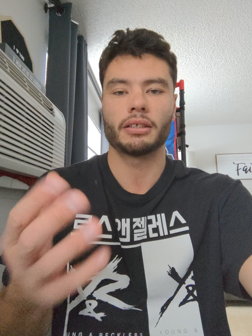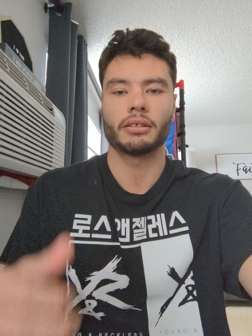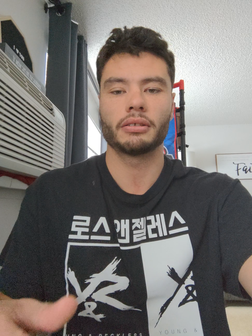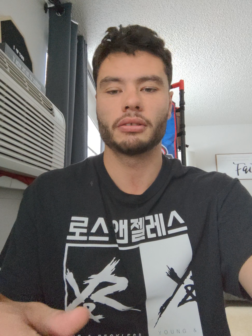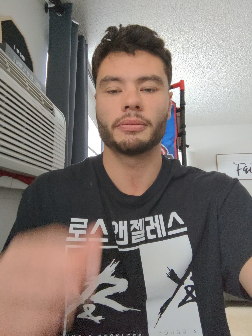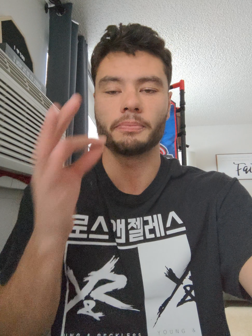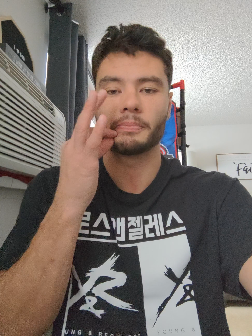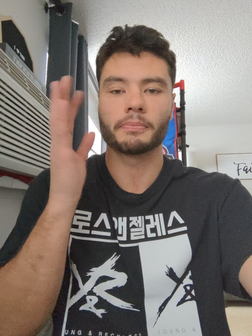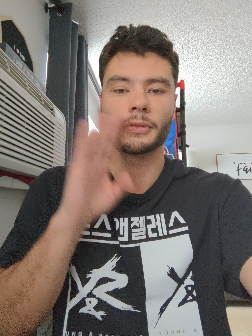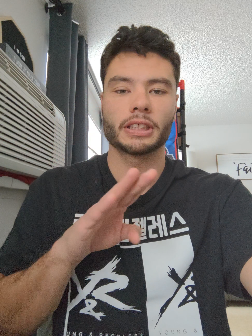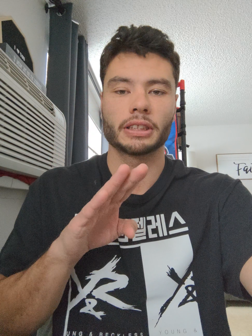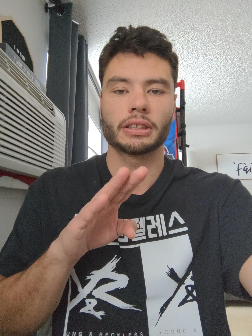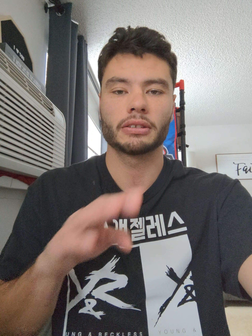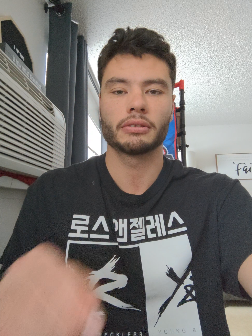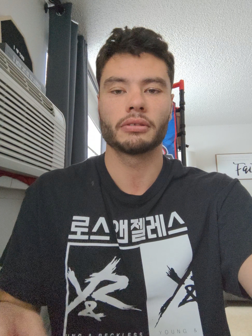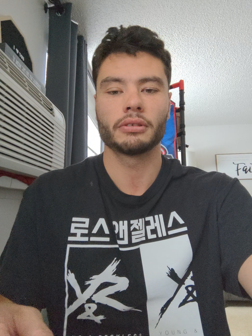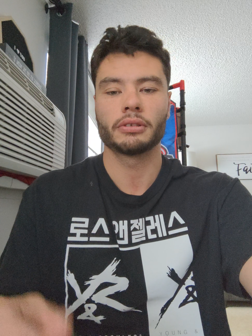bee